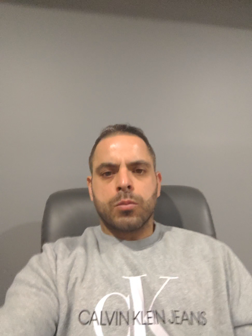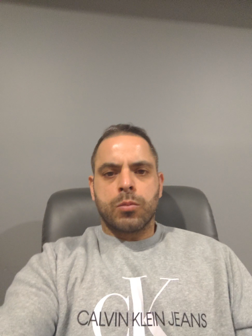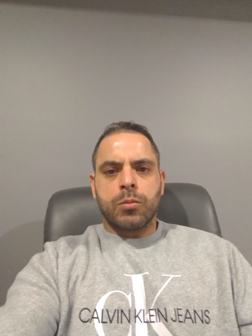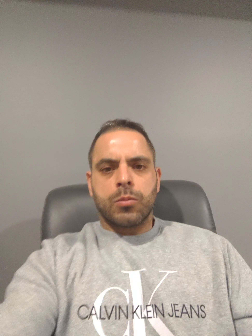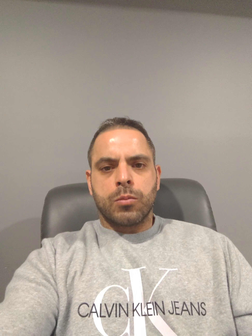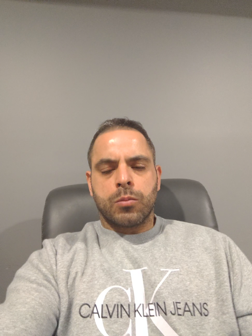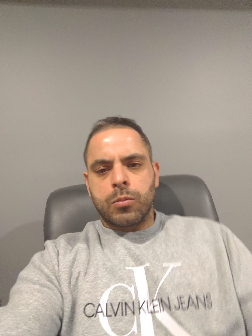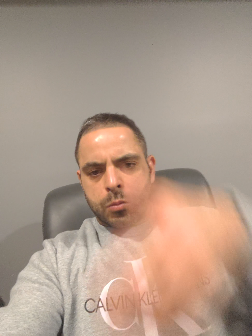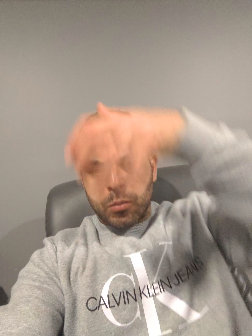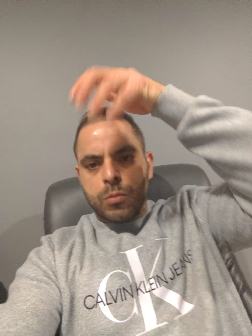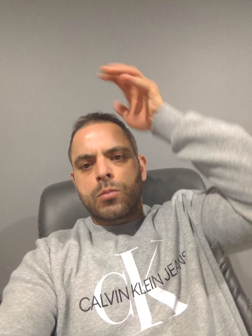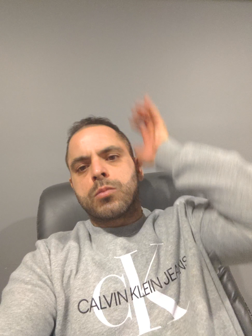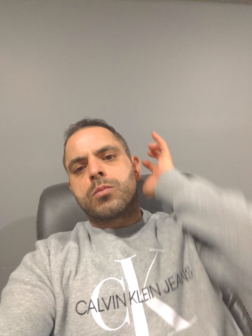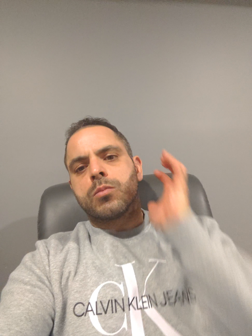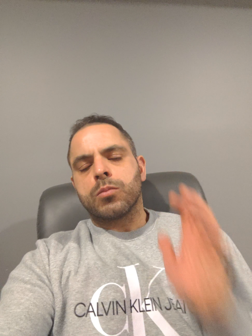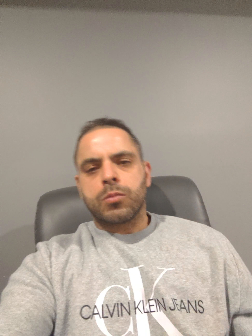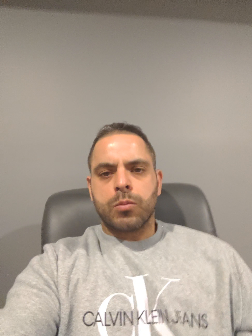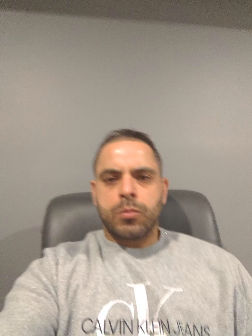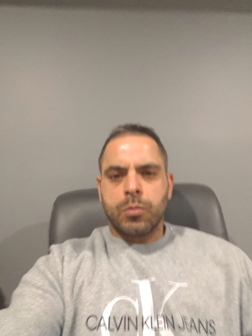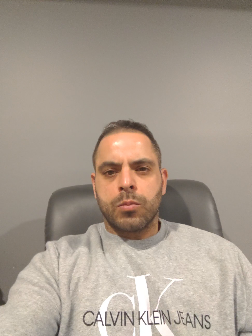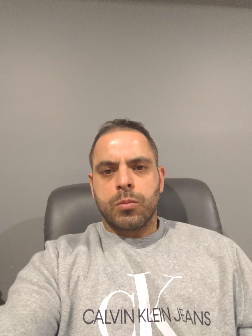lion